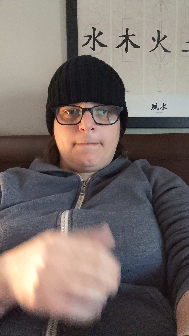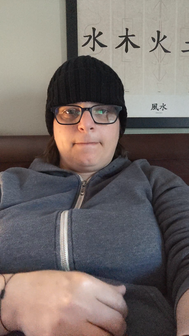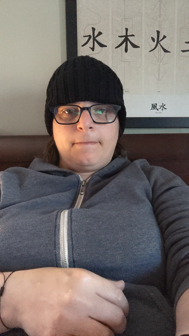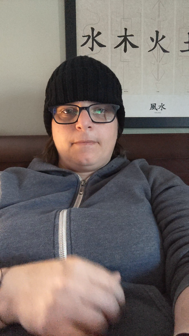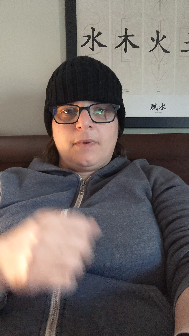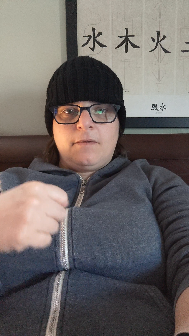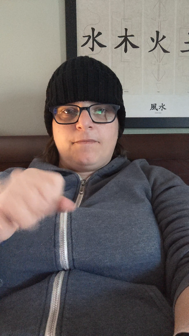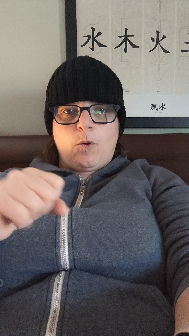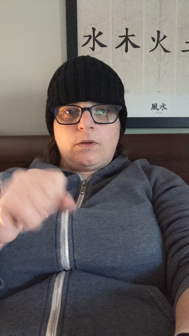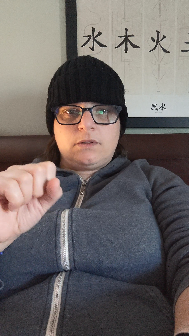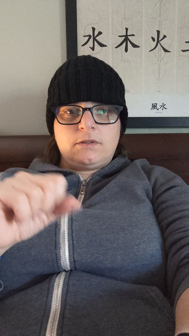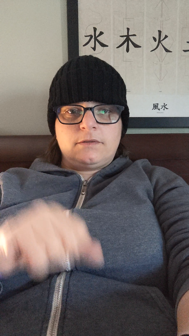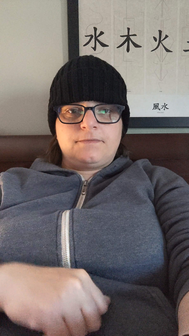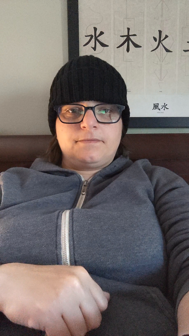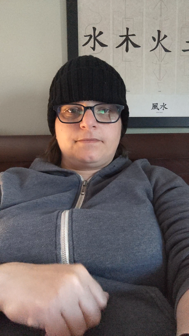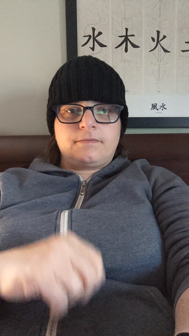motorcycle